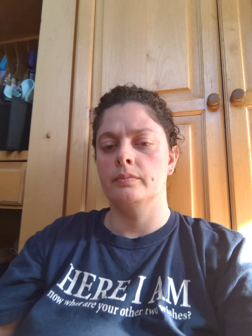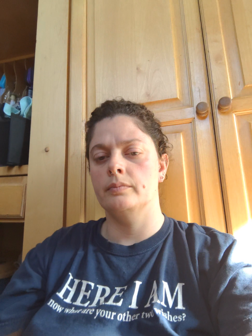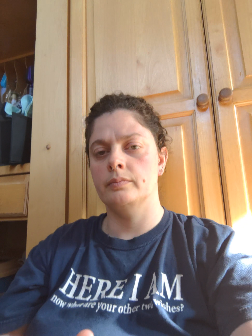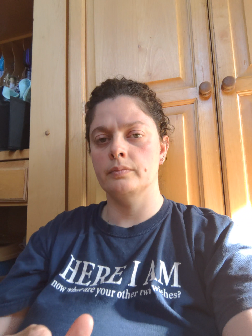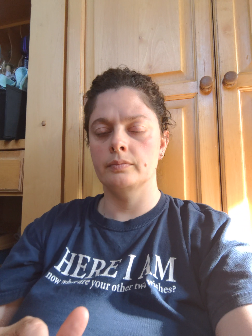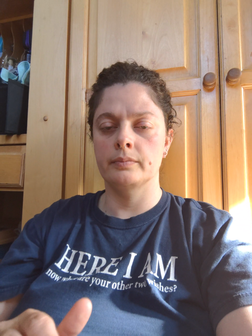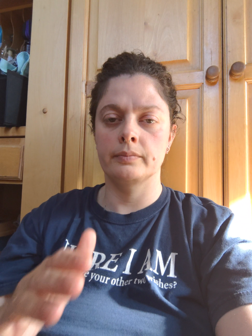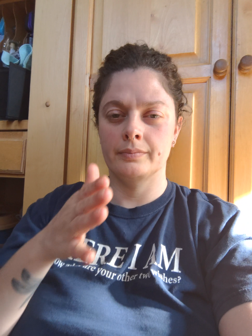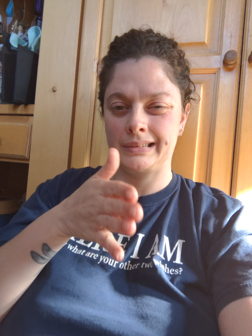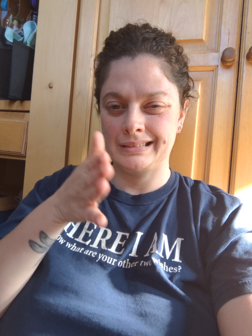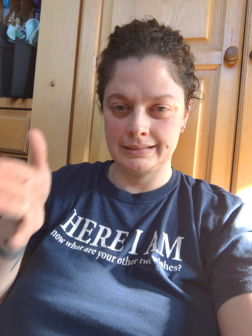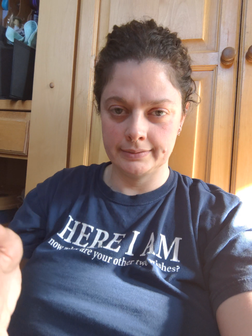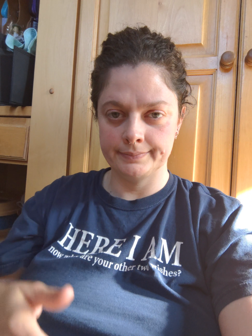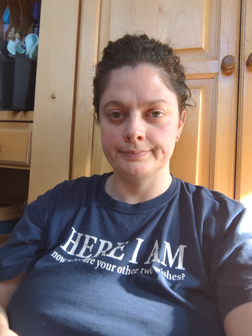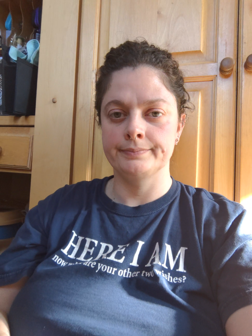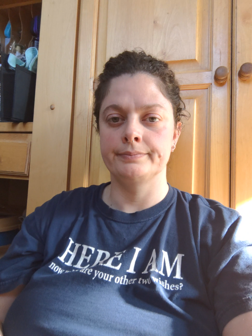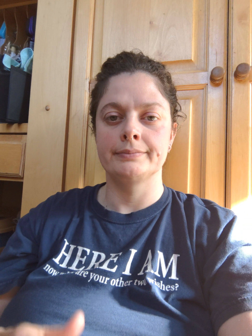beside